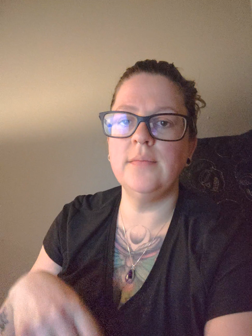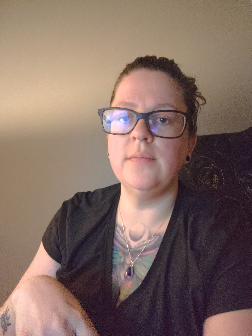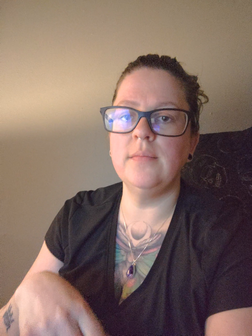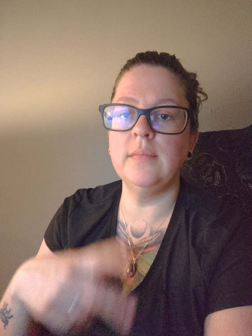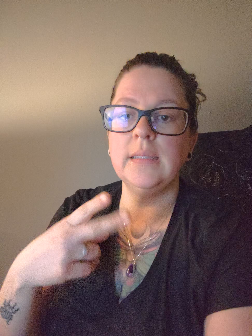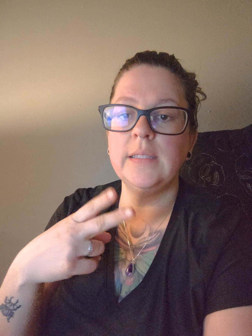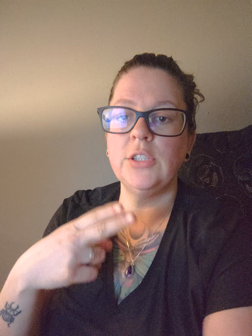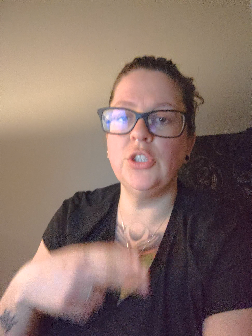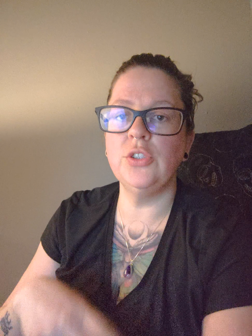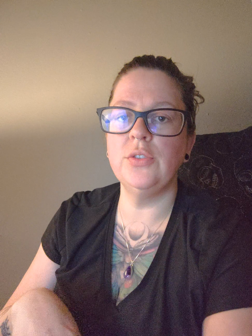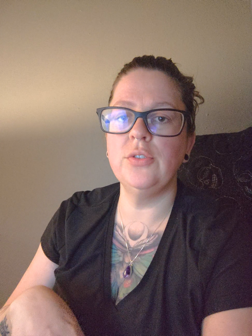scissors